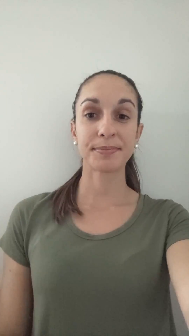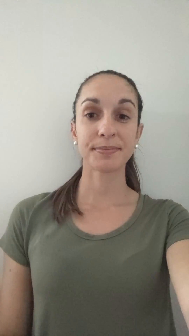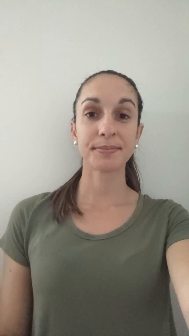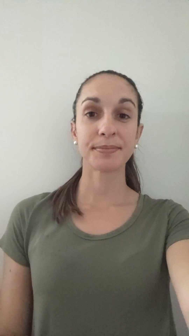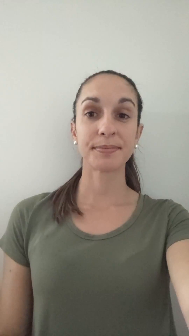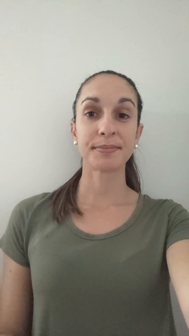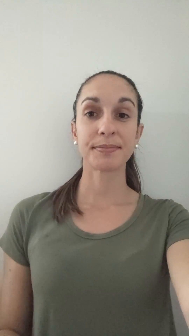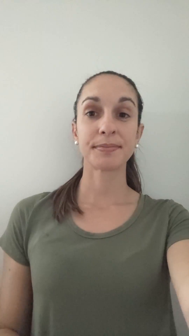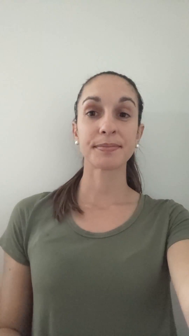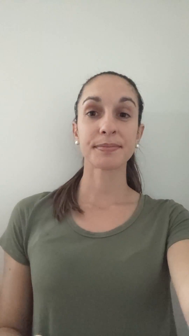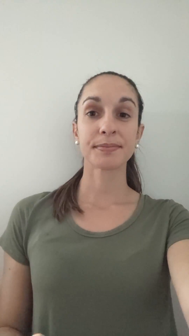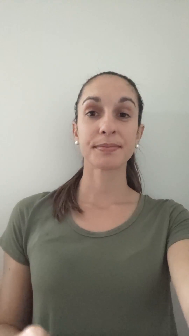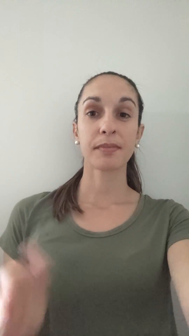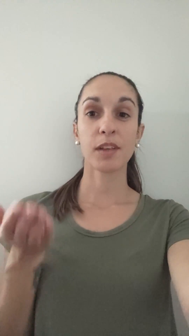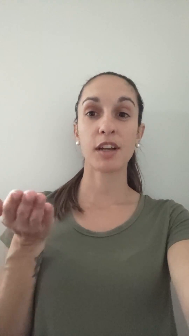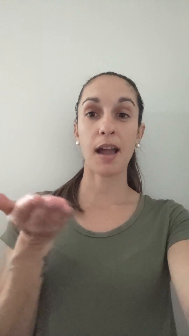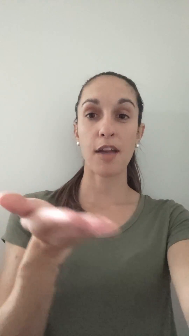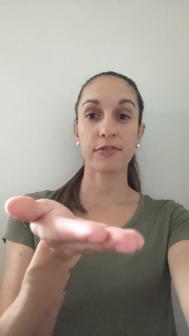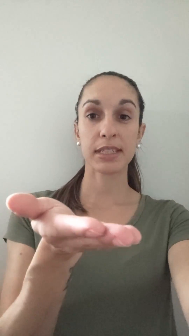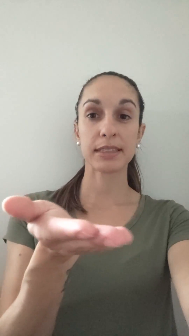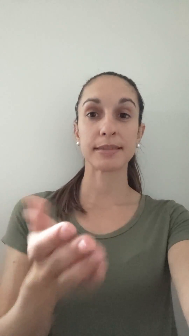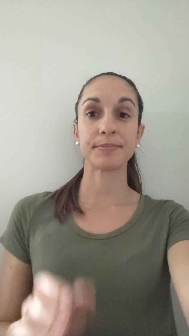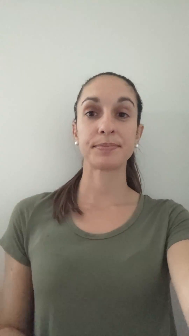oven